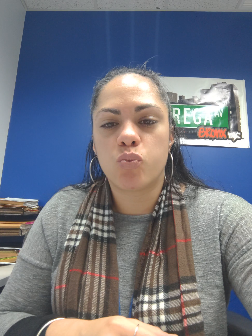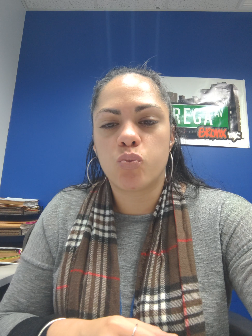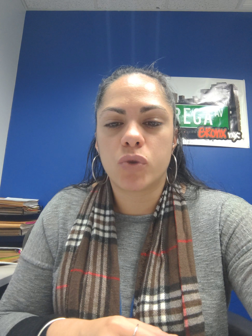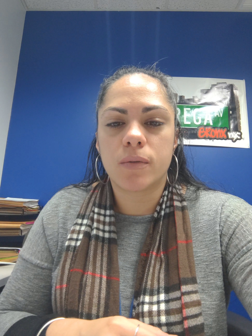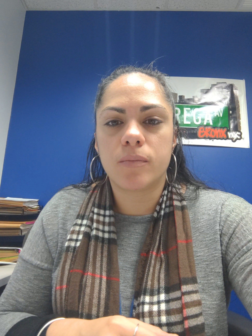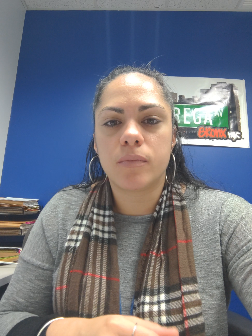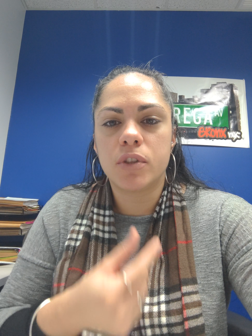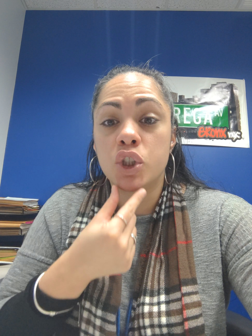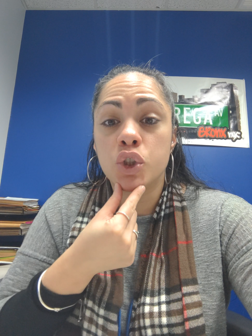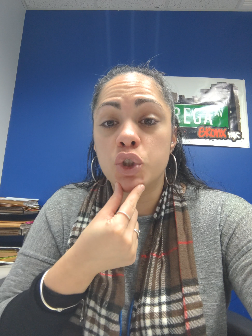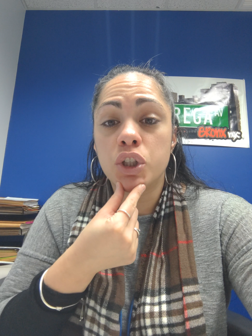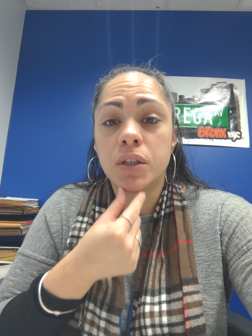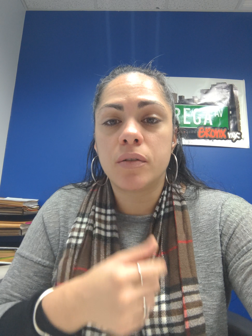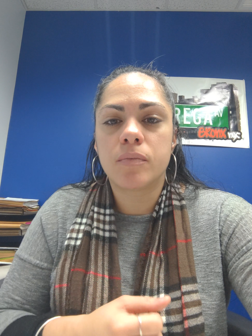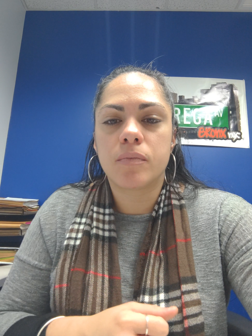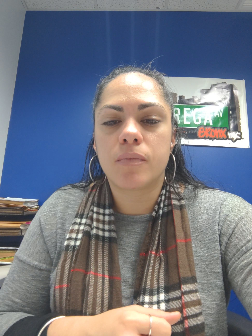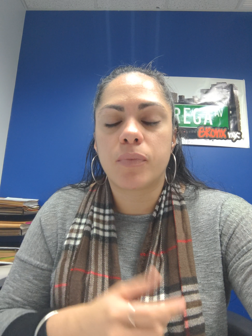chin